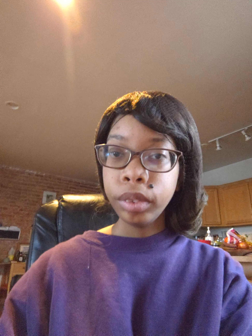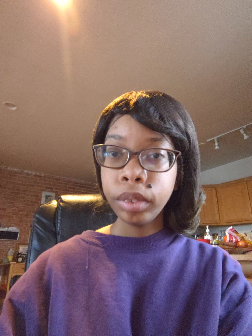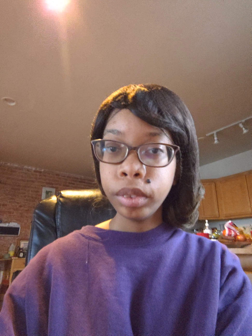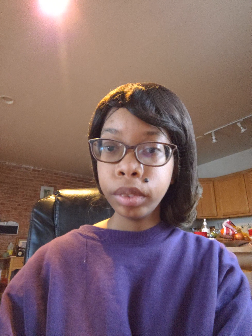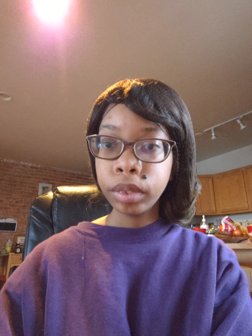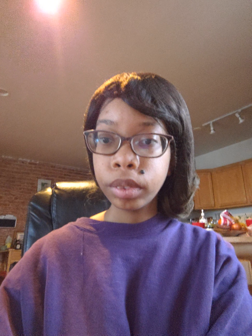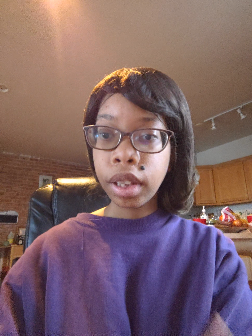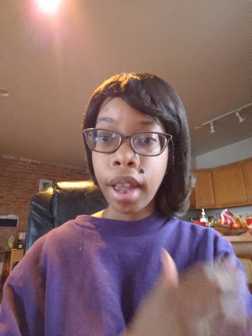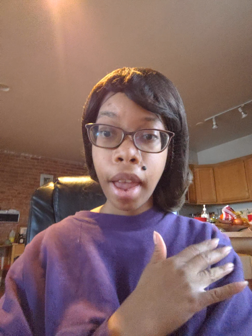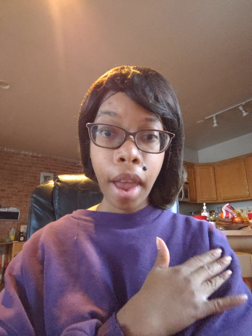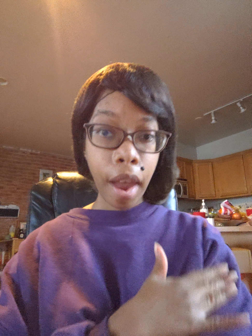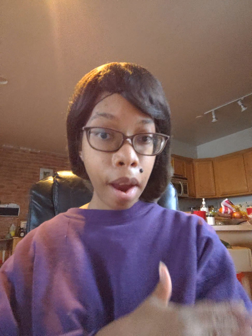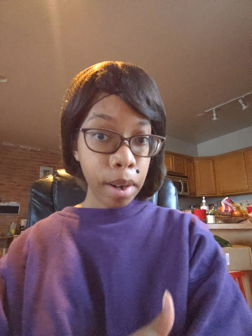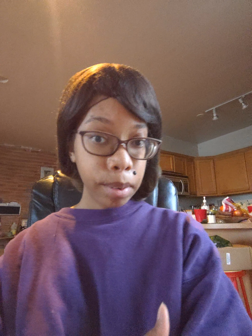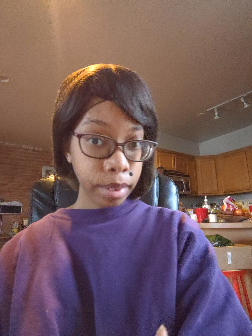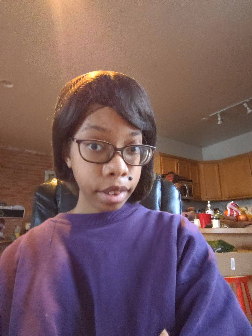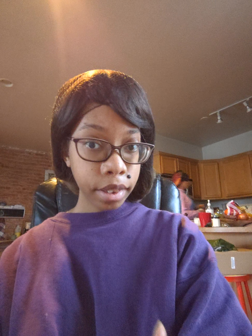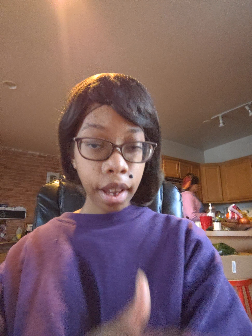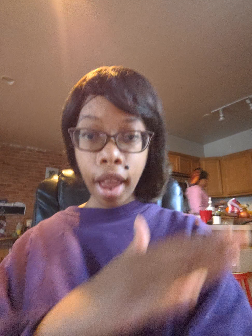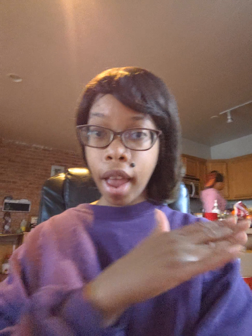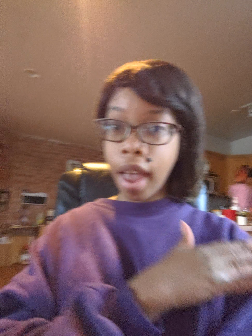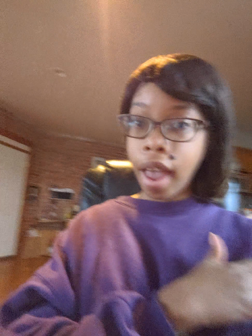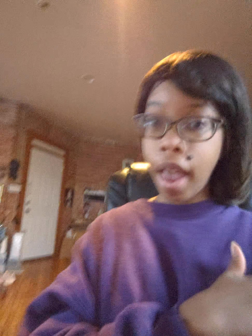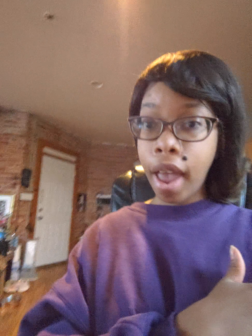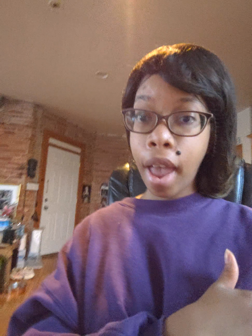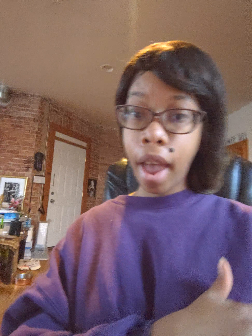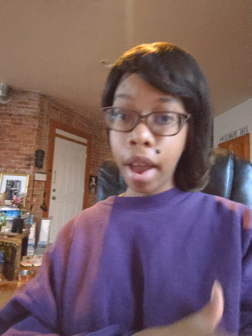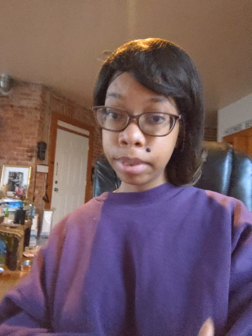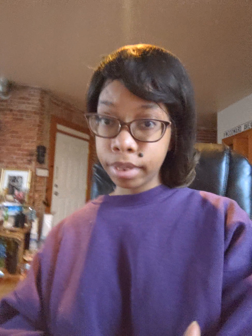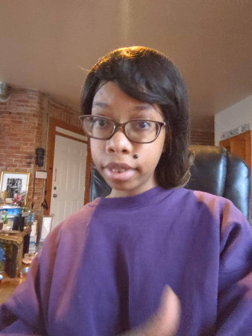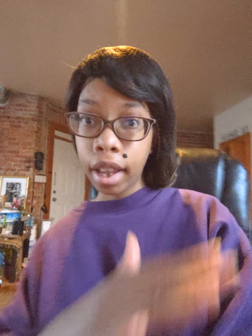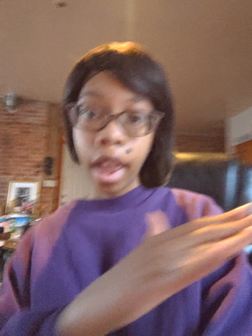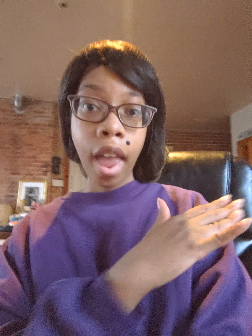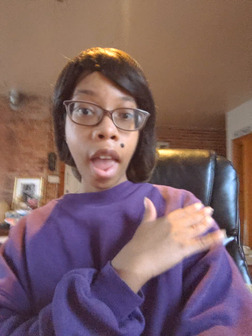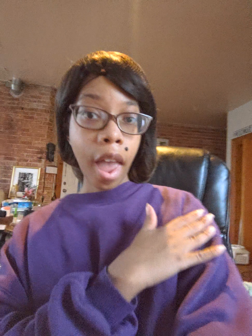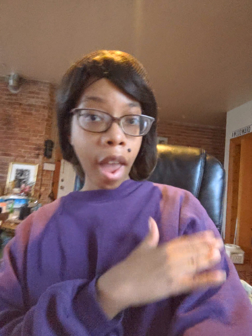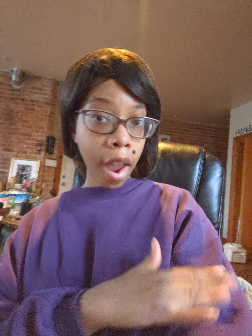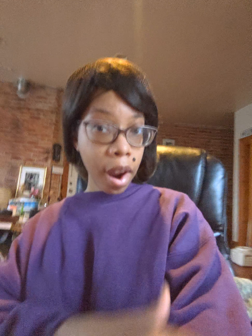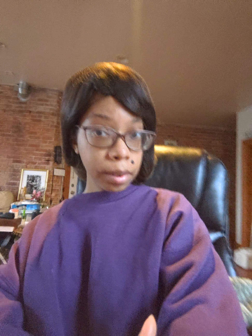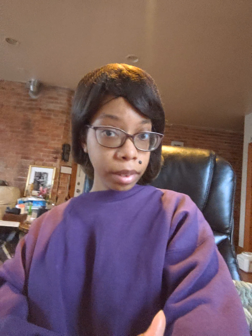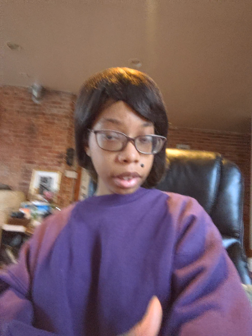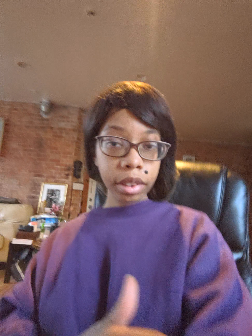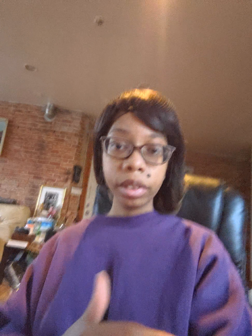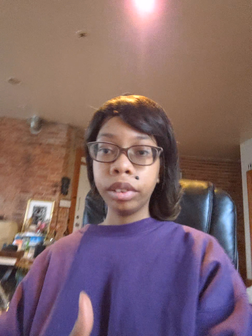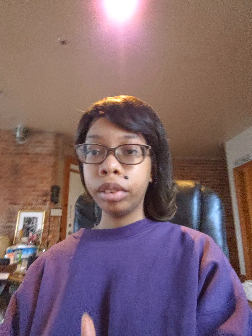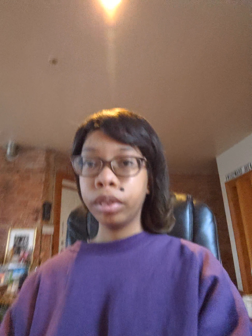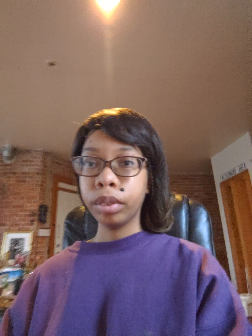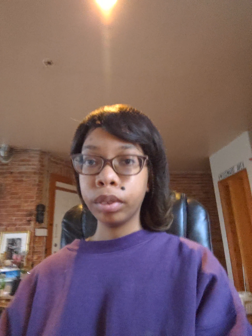arm